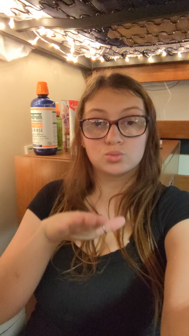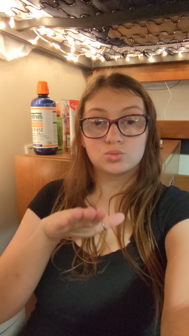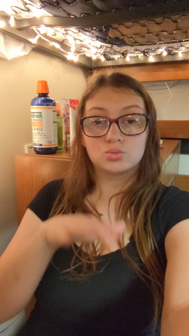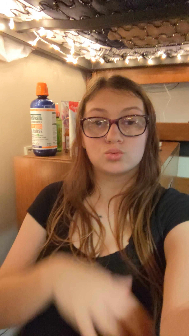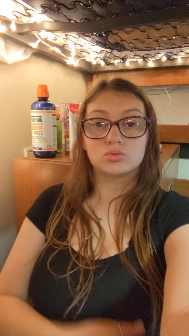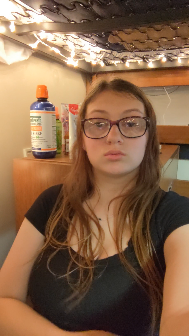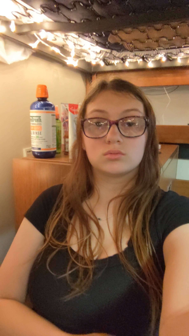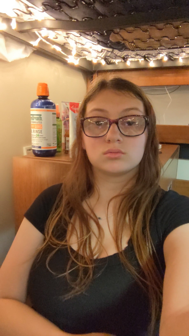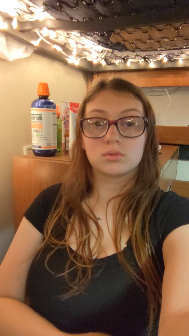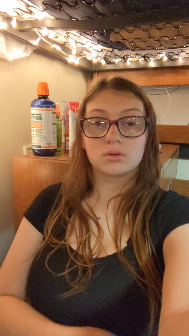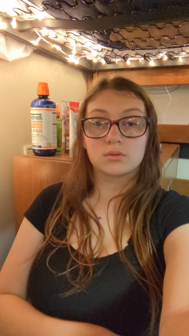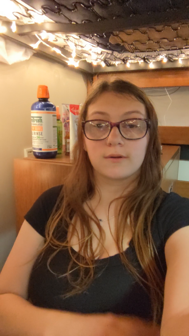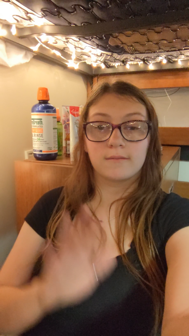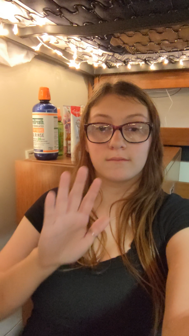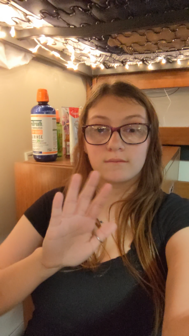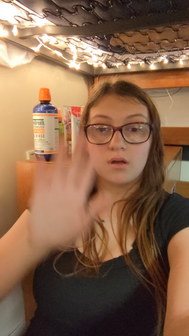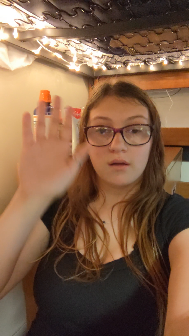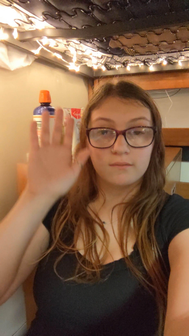give me five